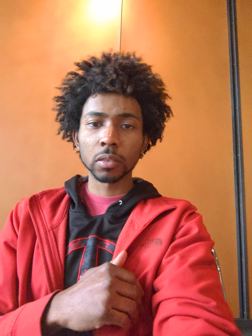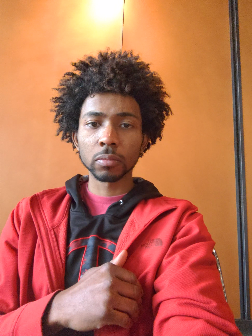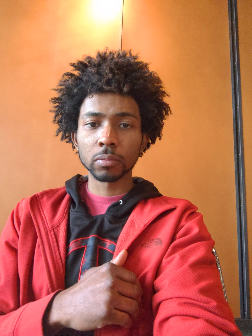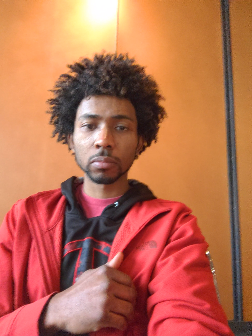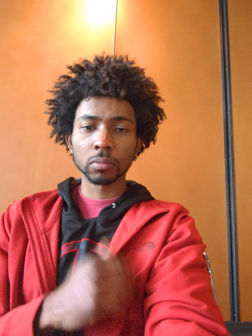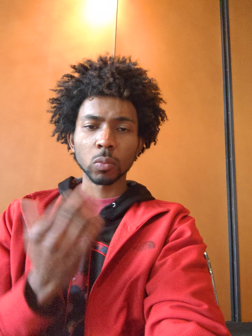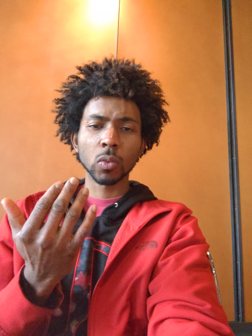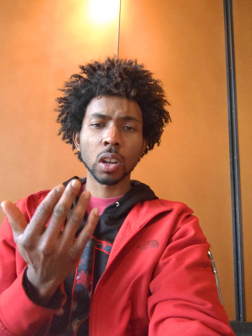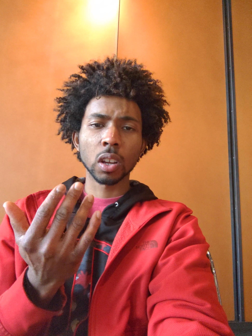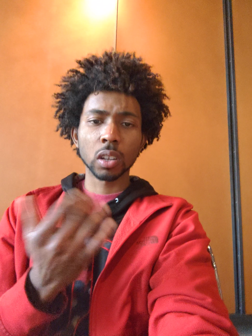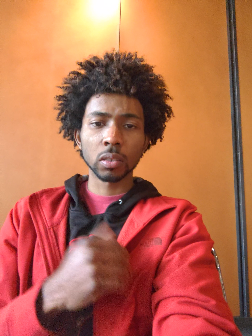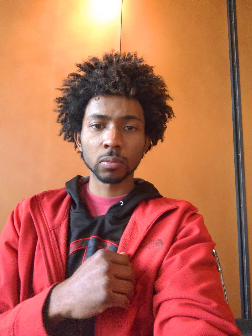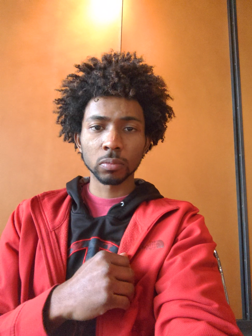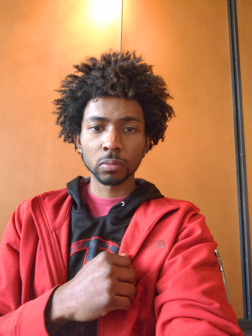wait